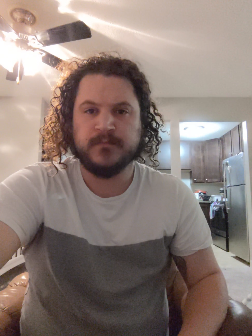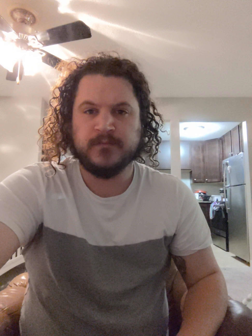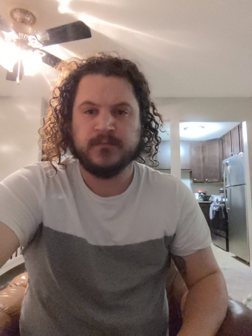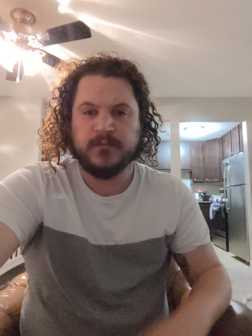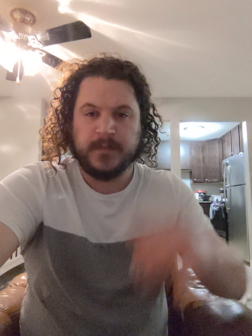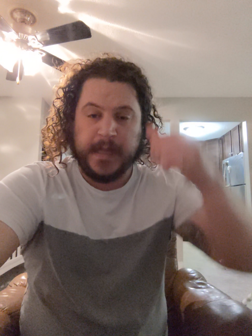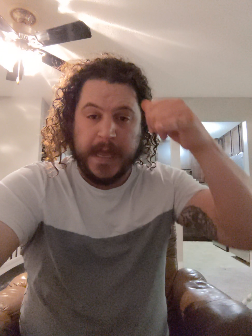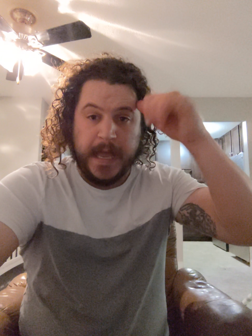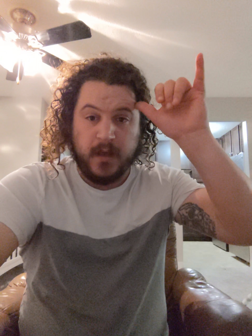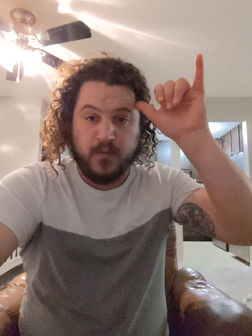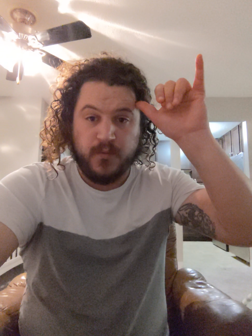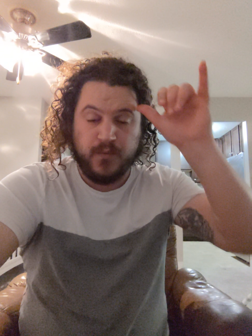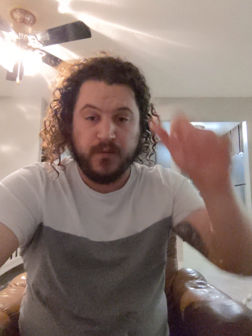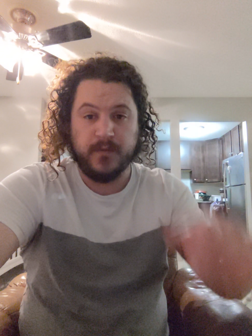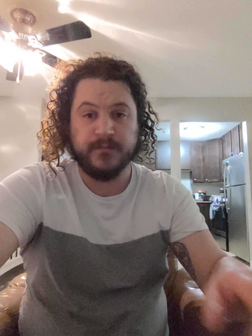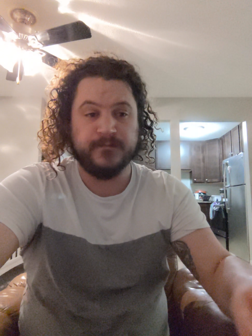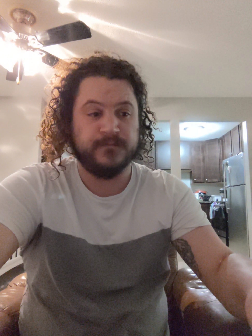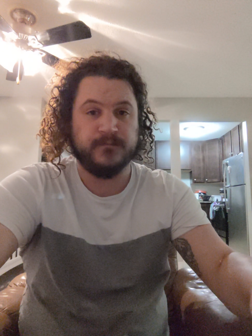cow